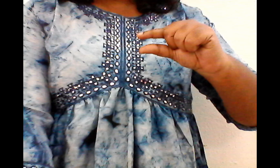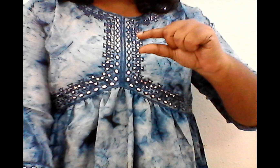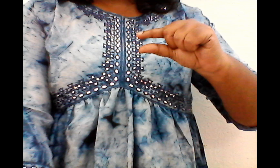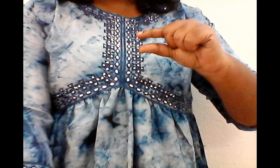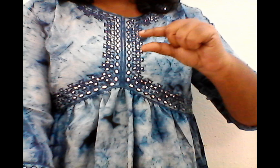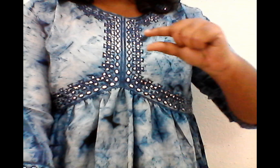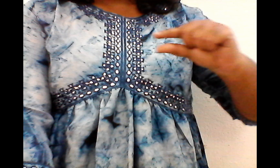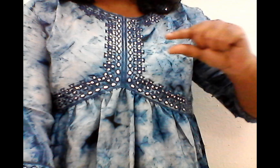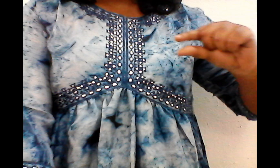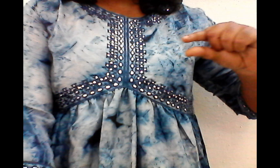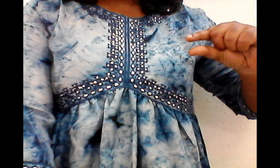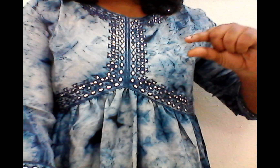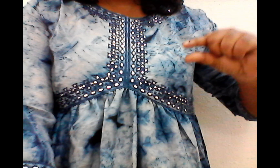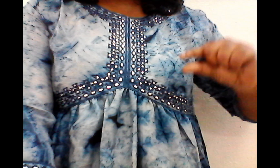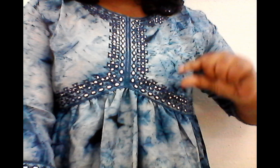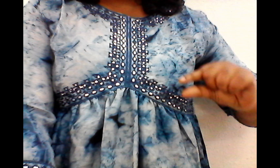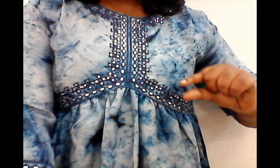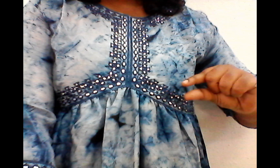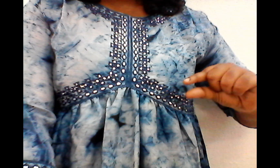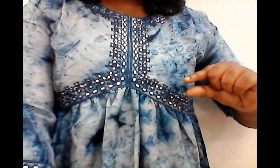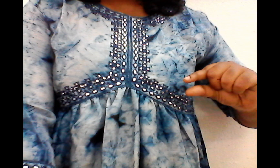ഊ